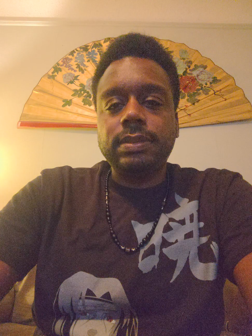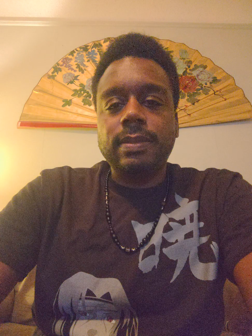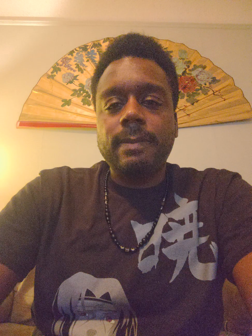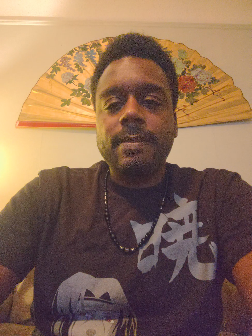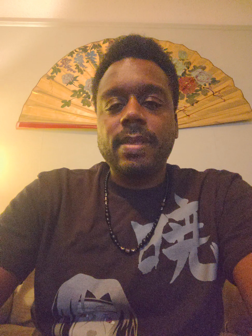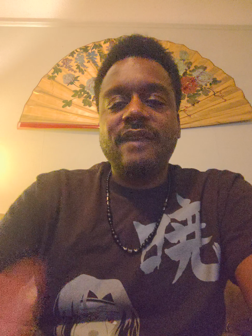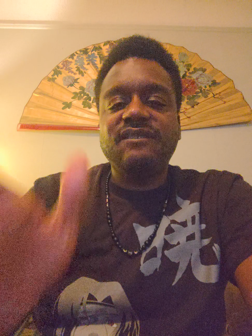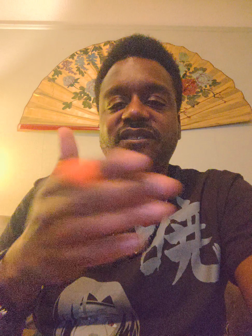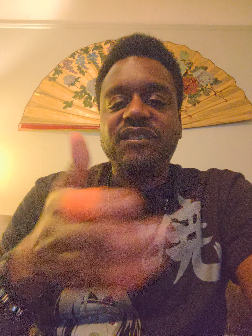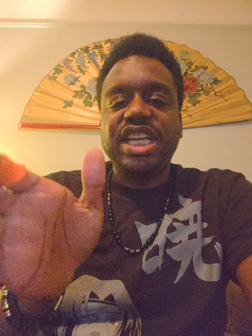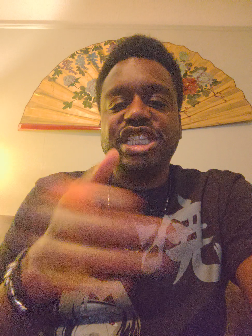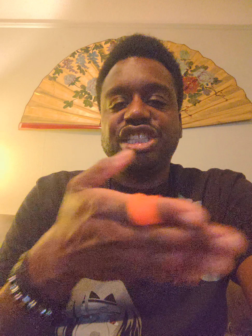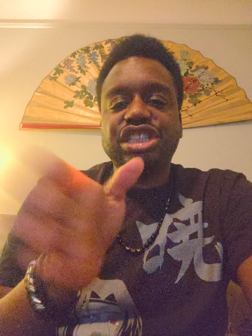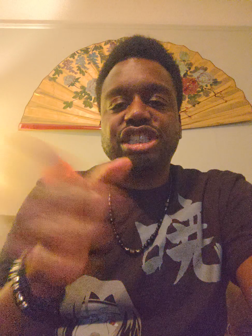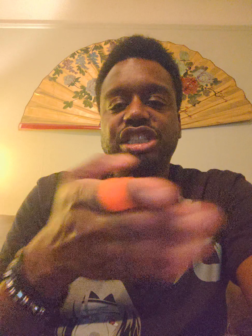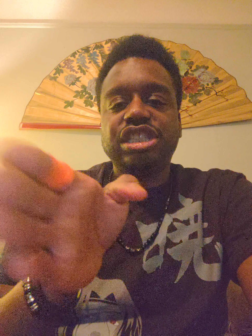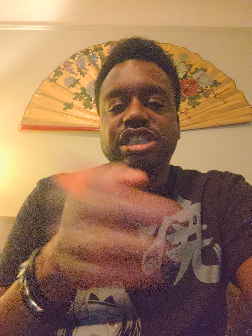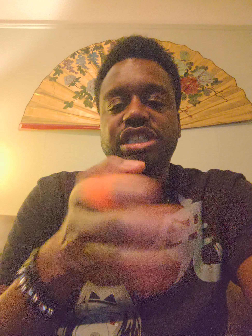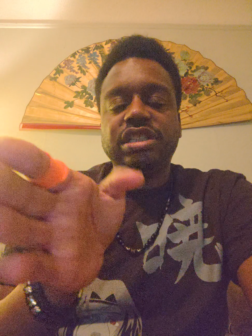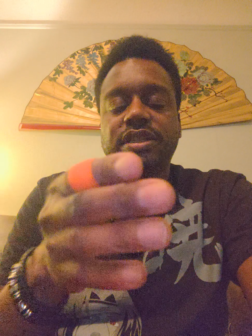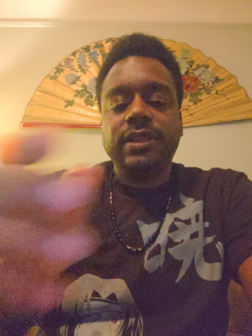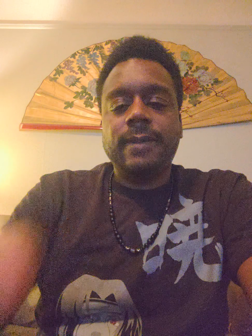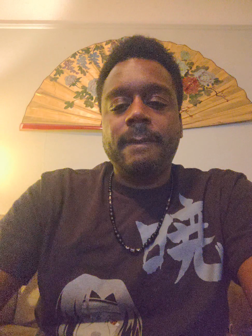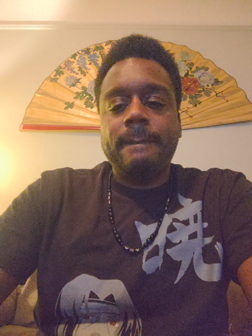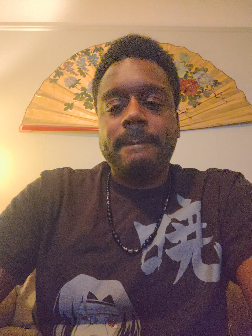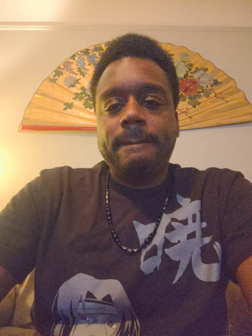fish